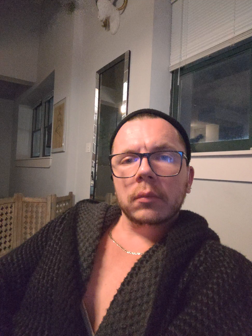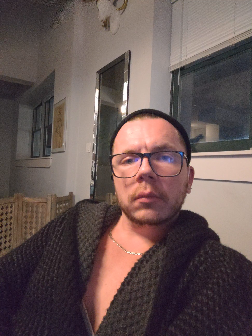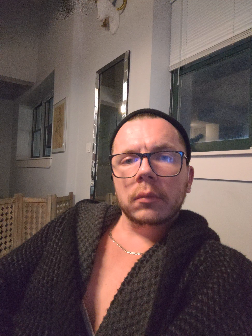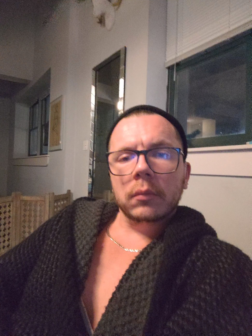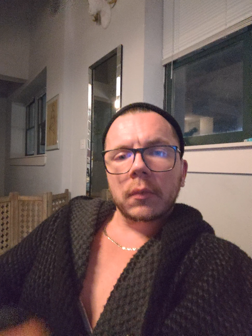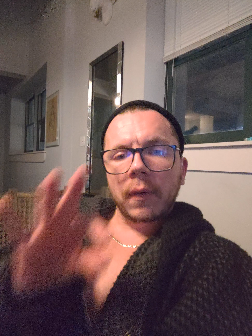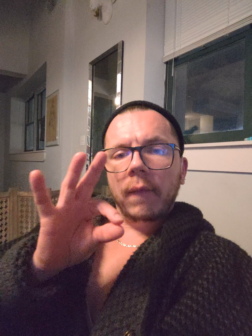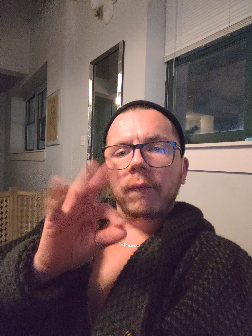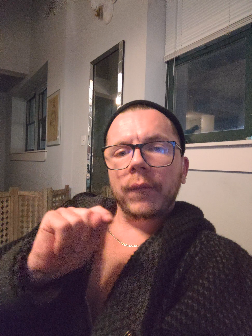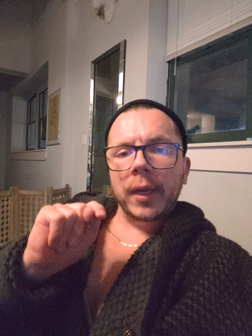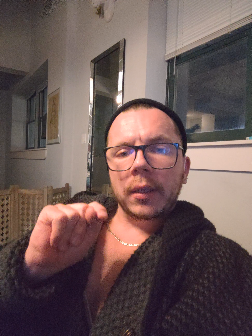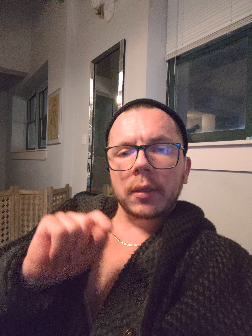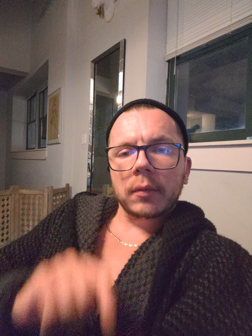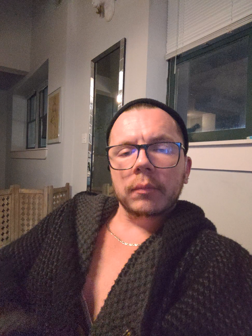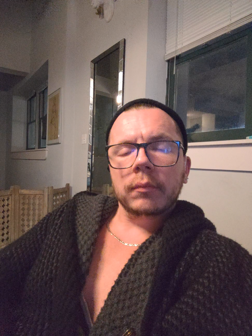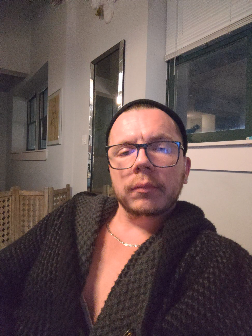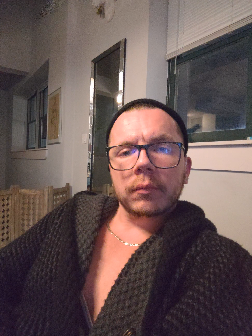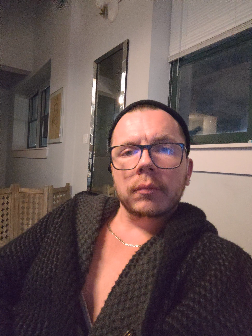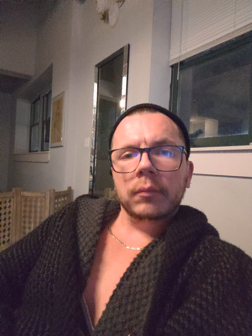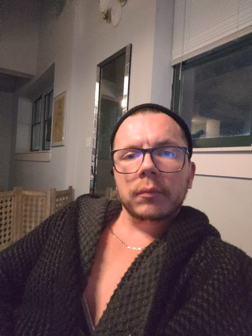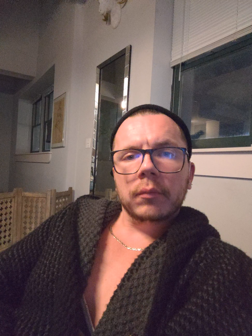feet